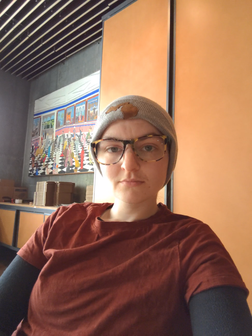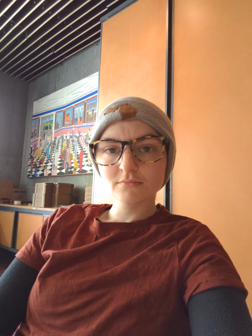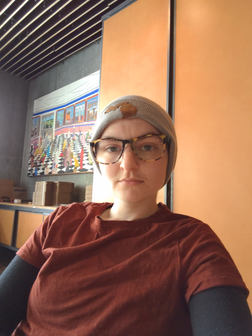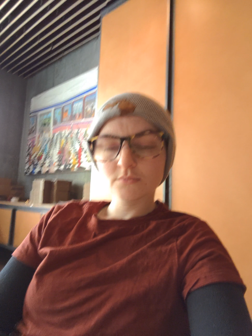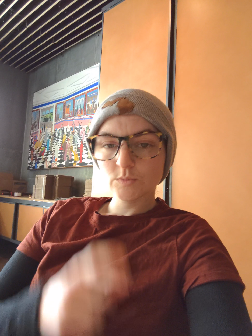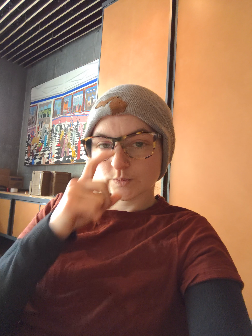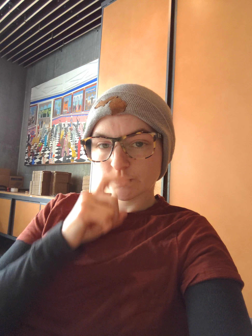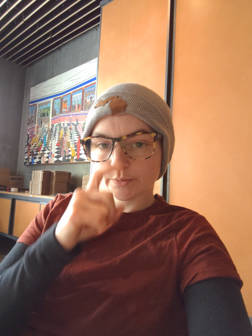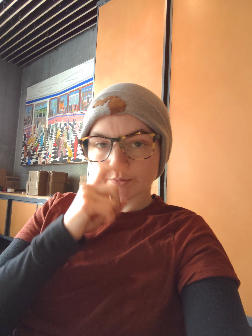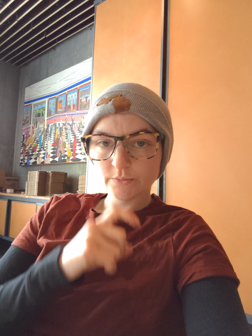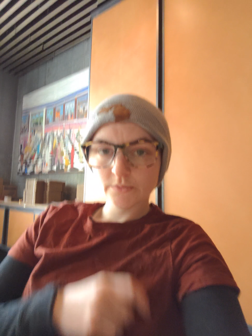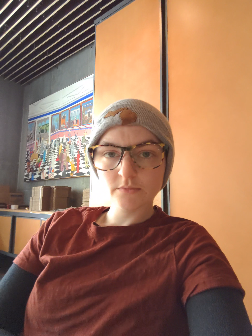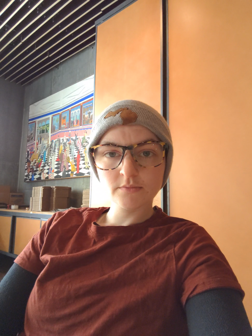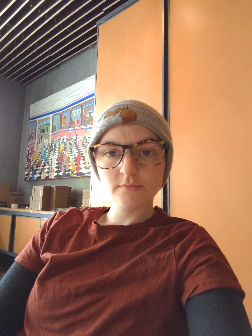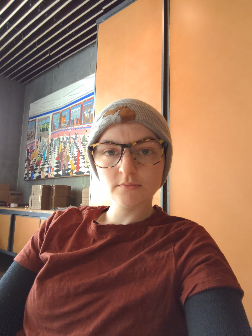doll